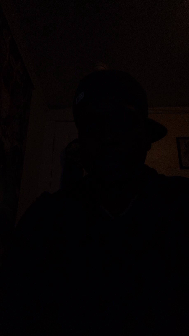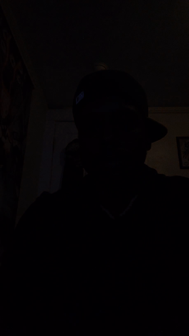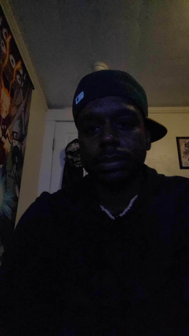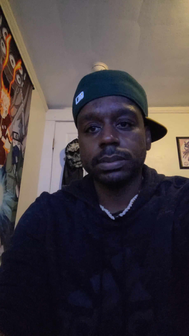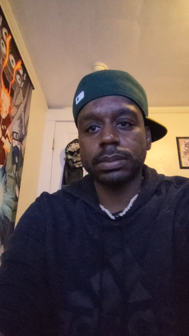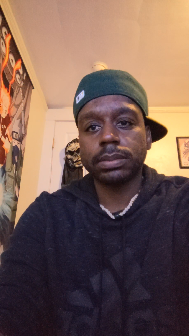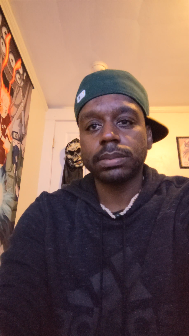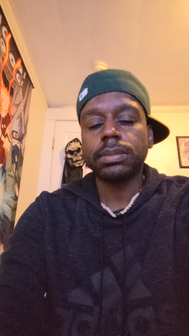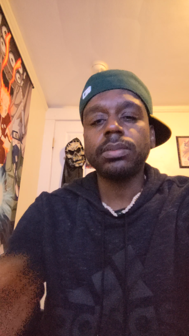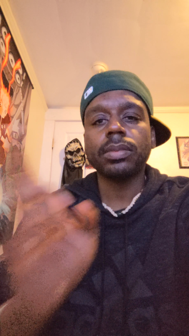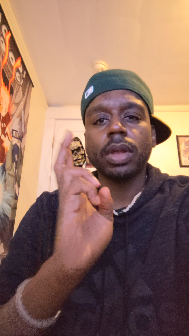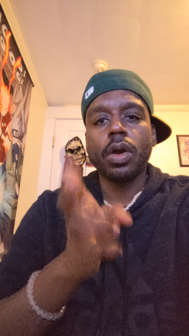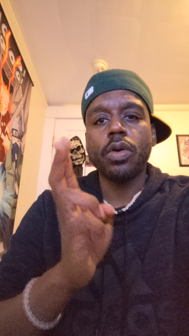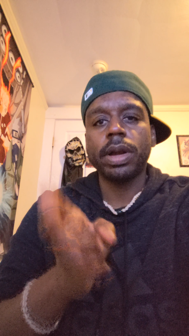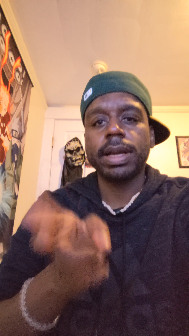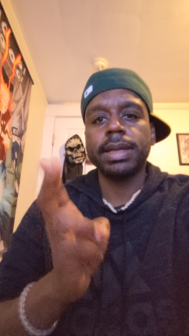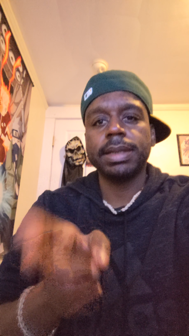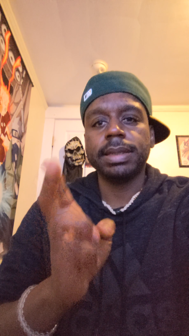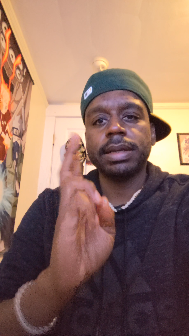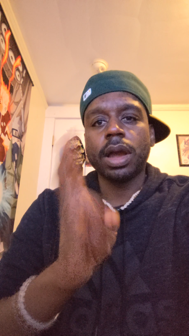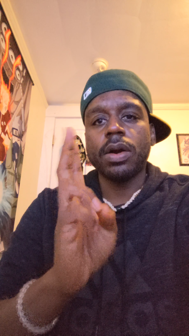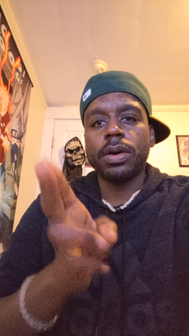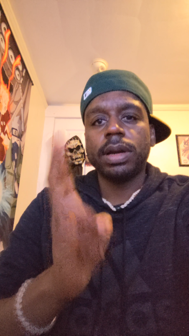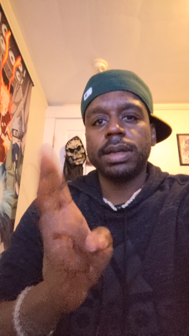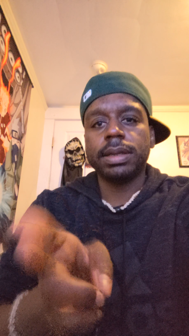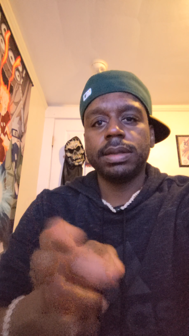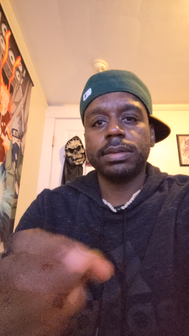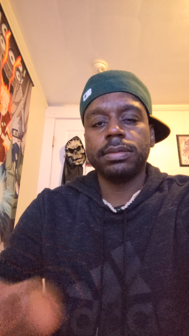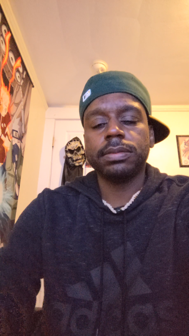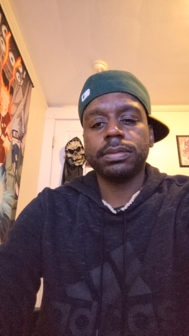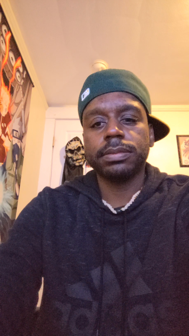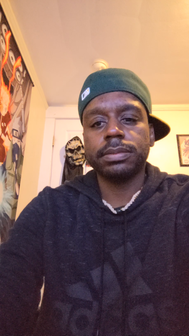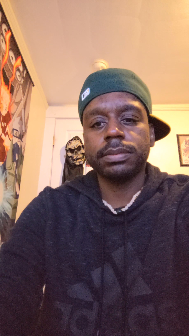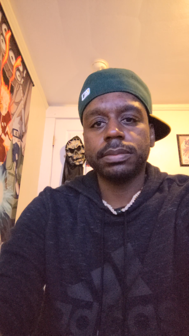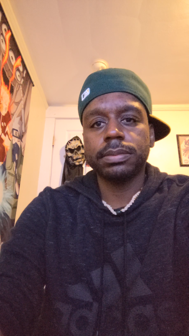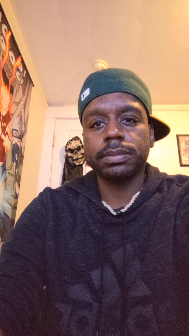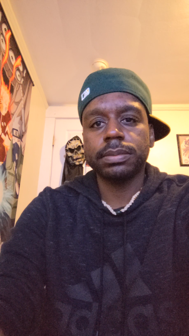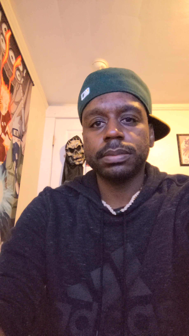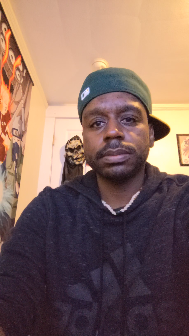hurry